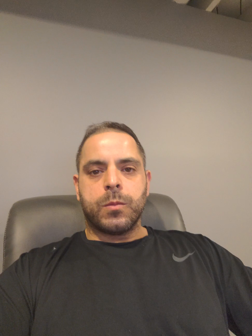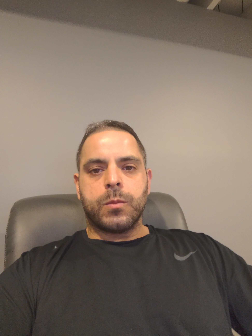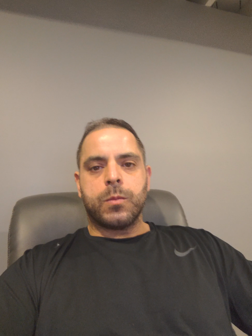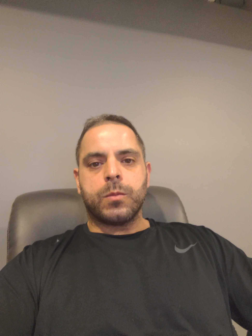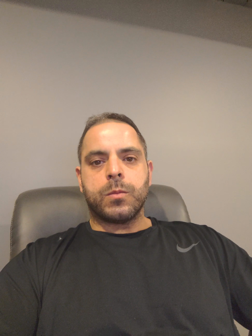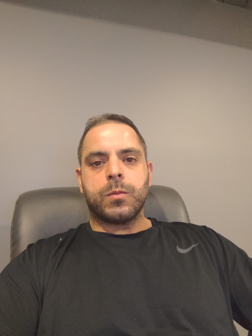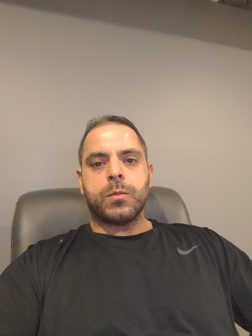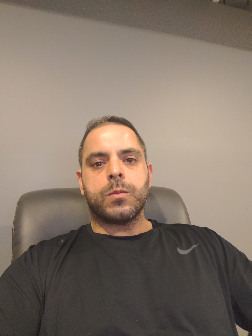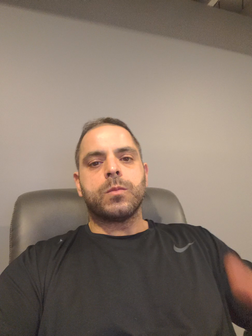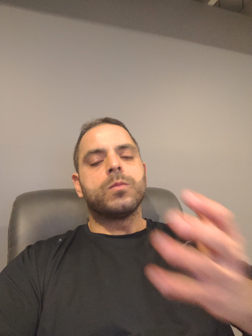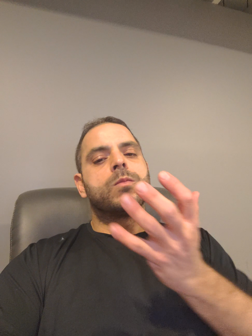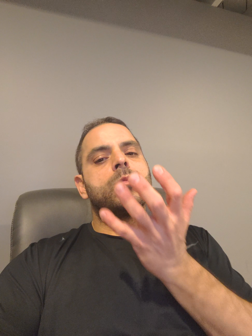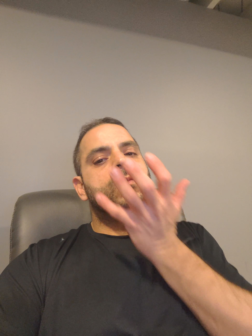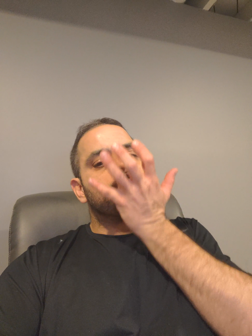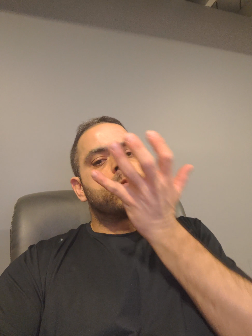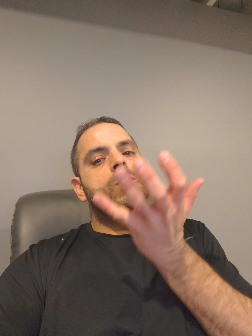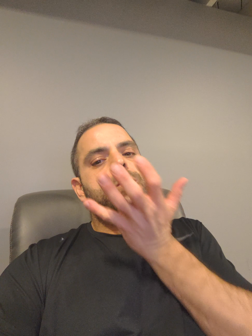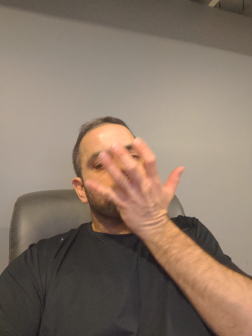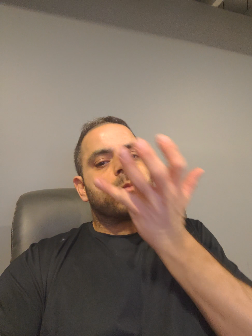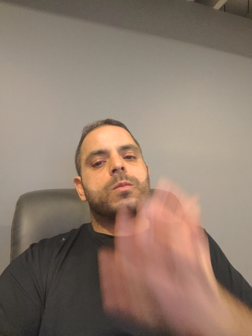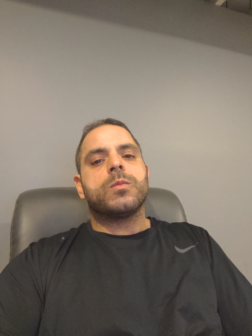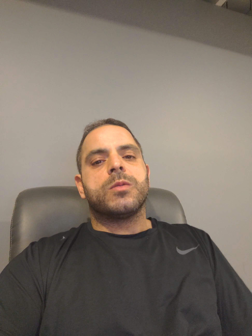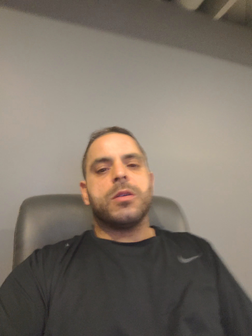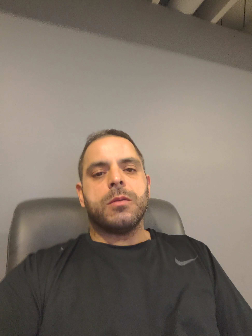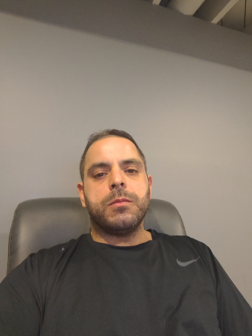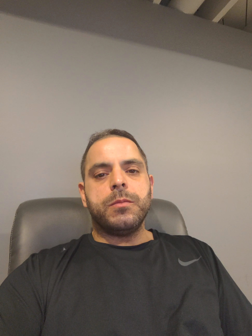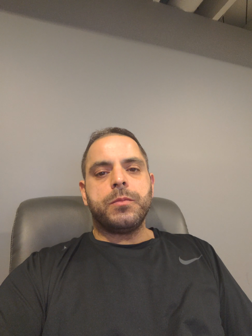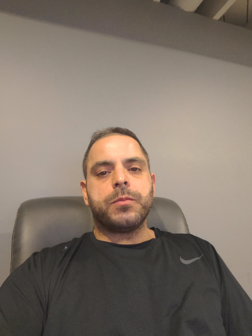grass